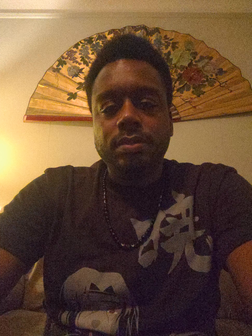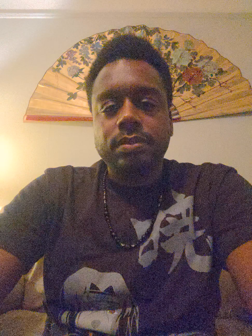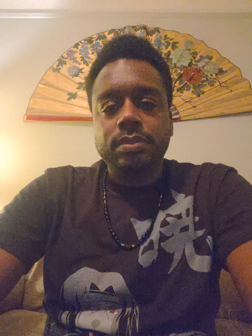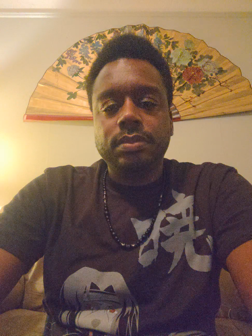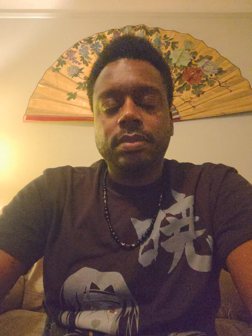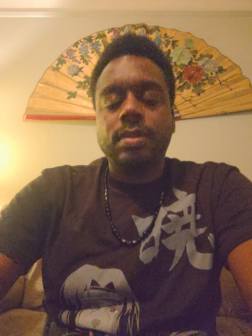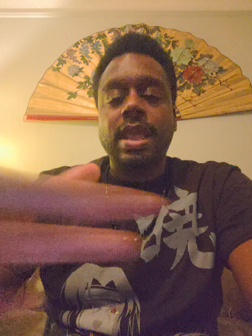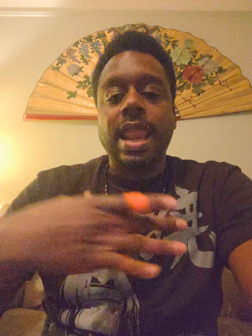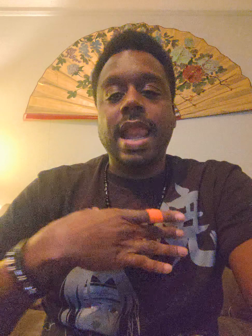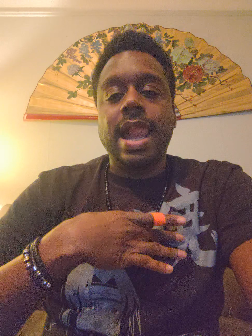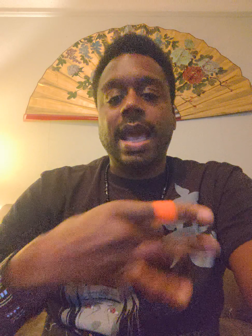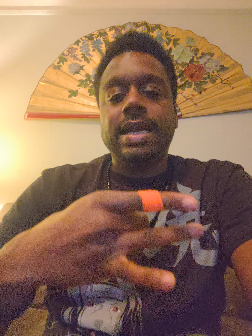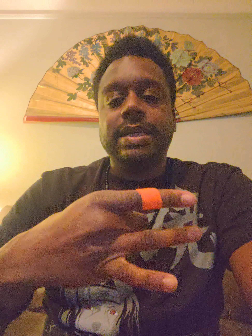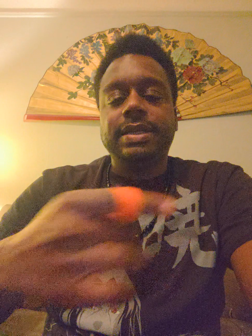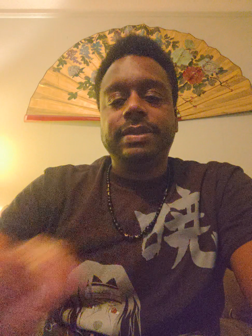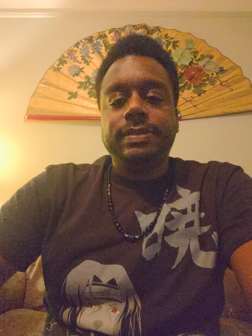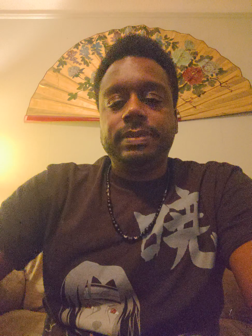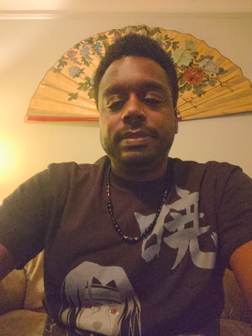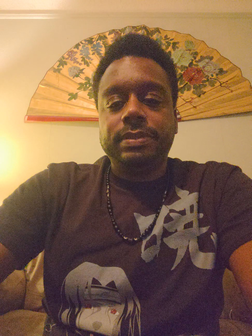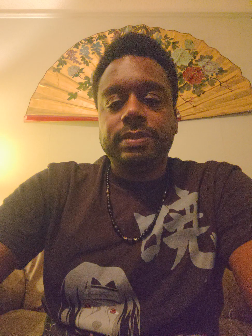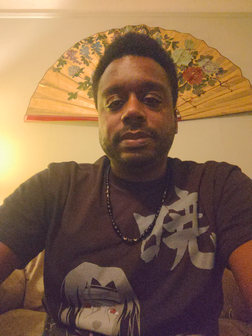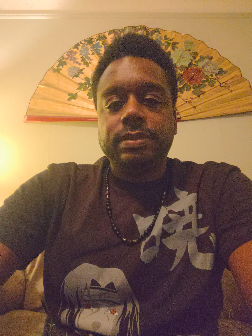like